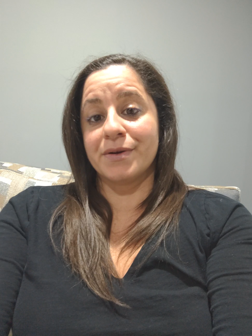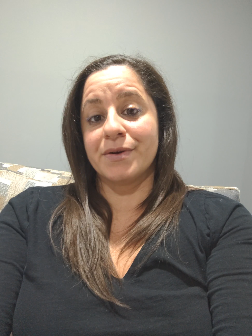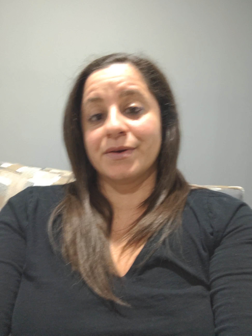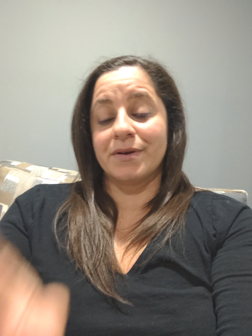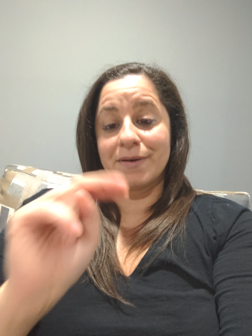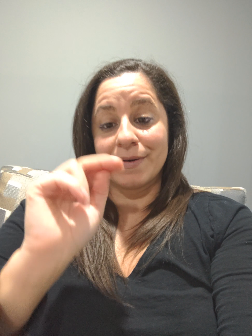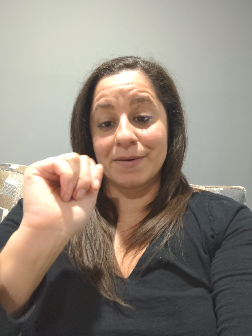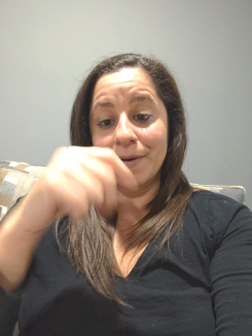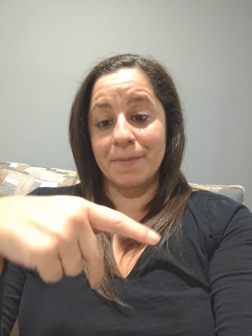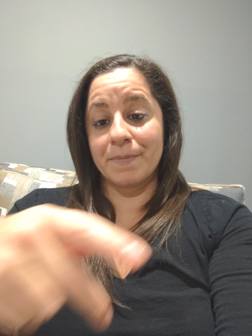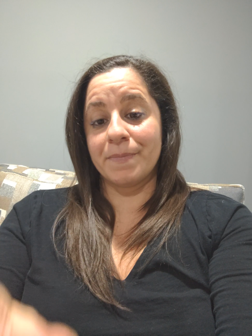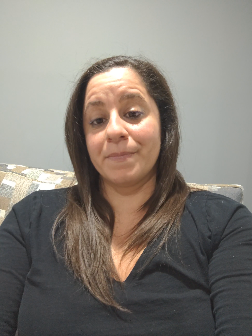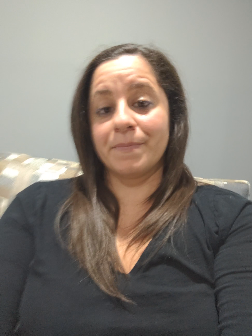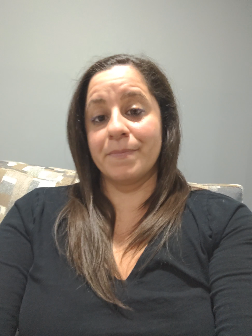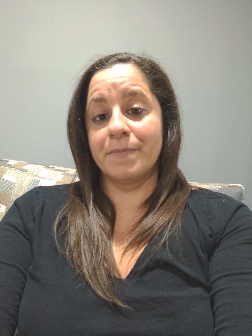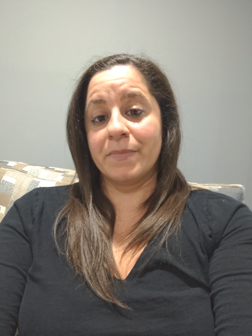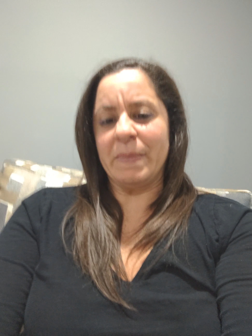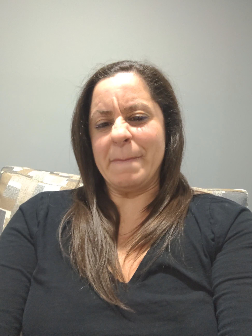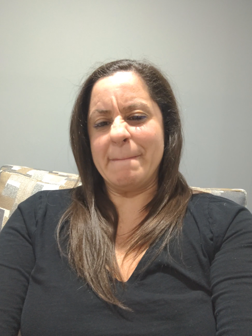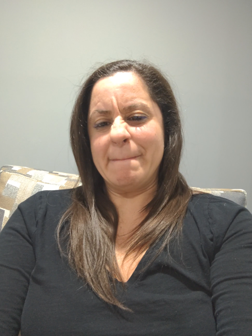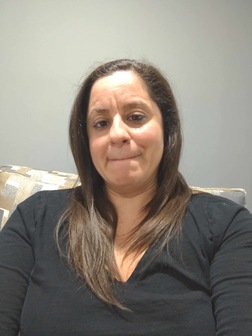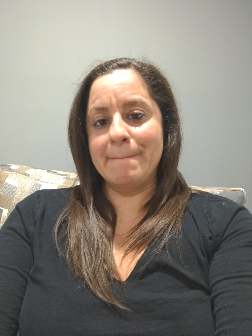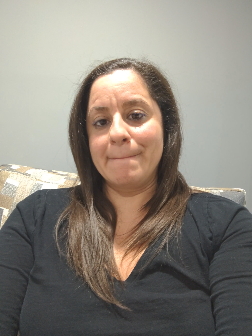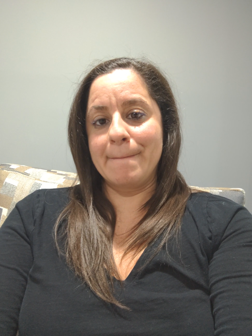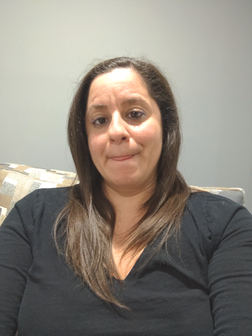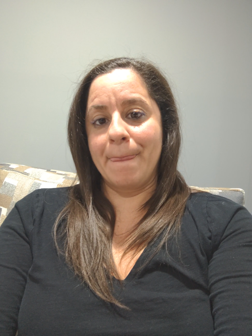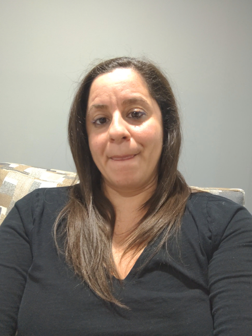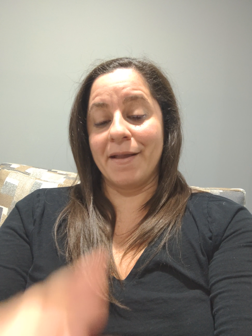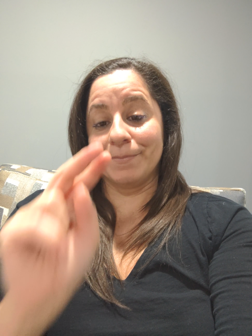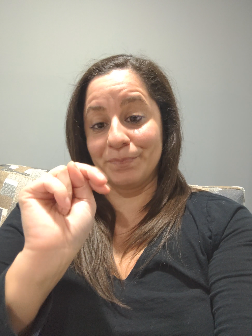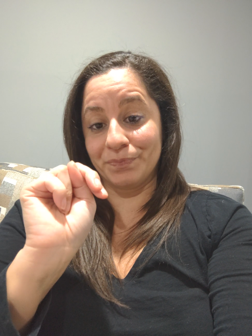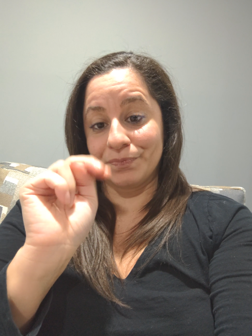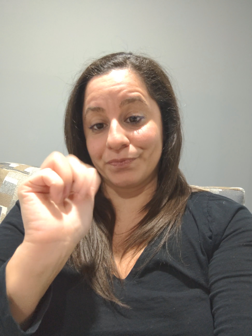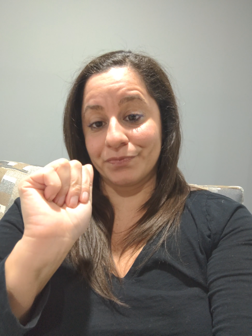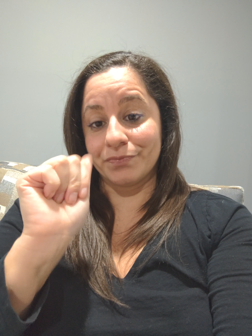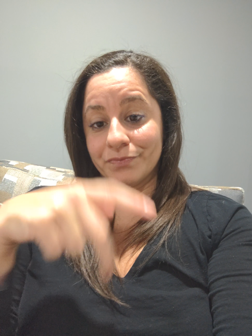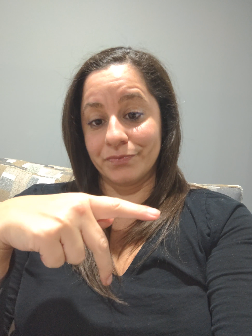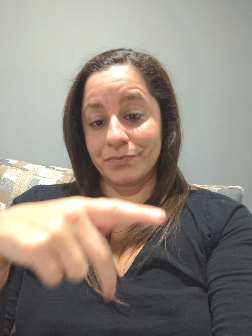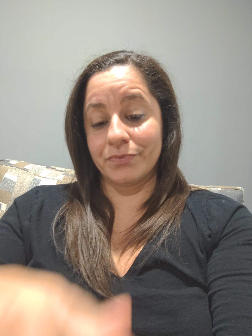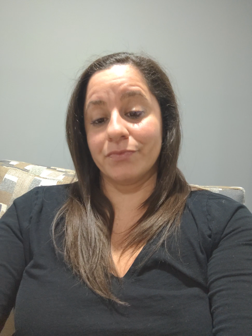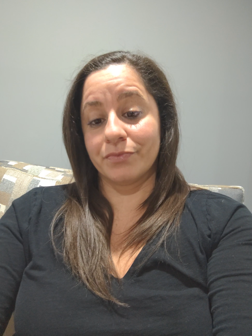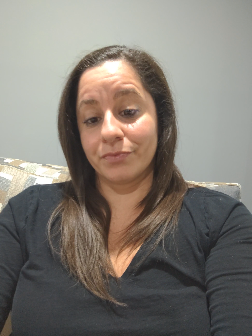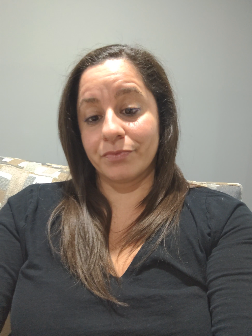nap